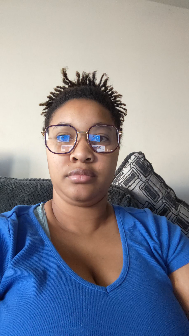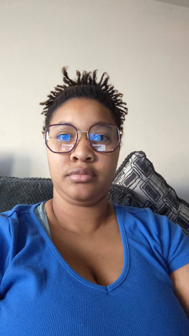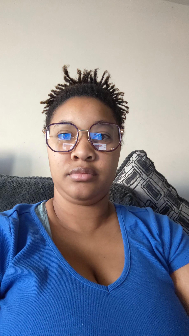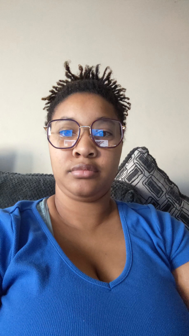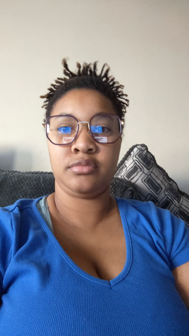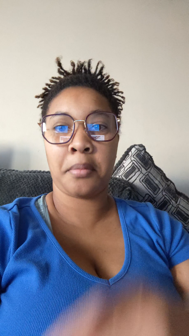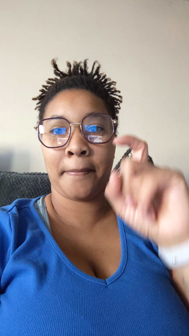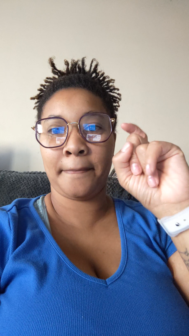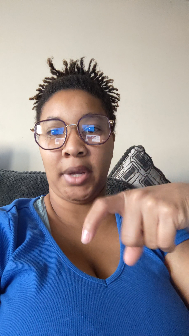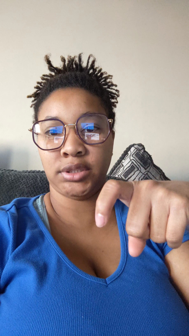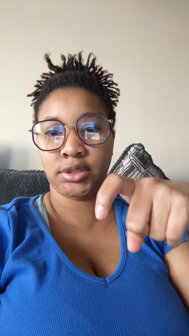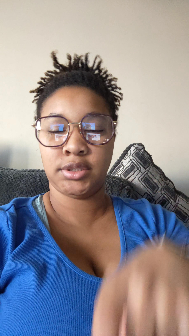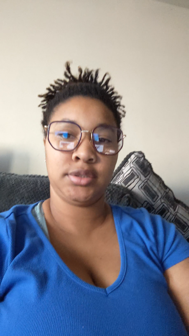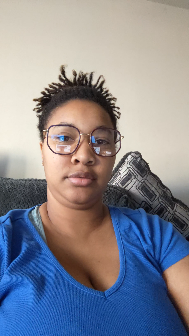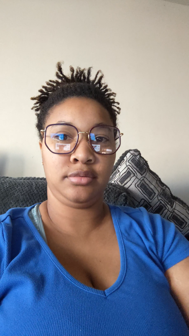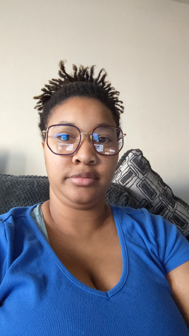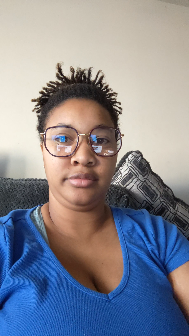must